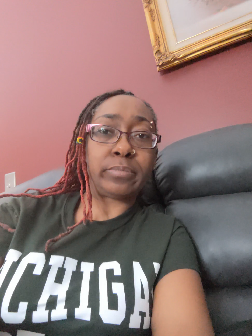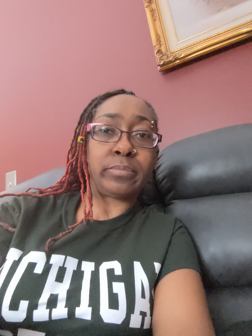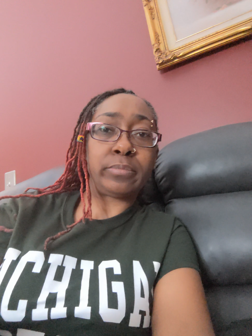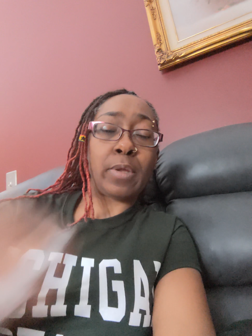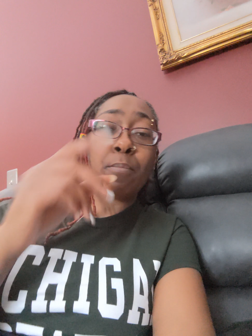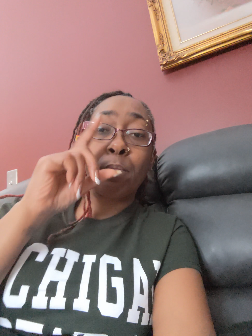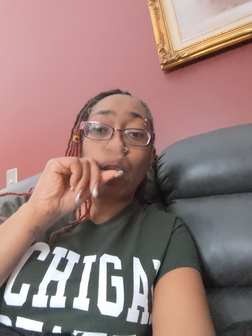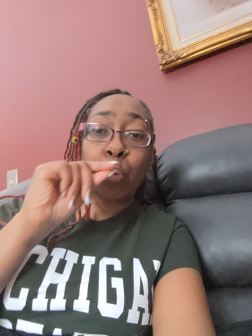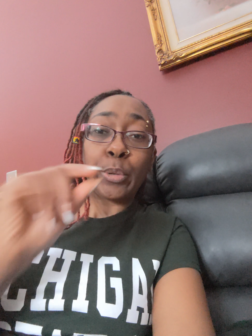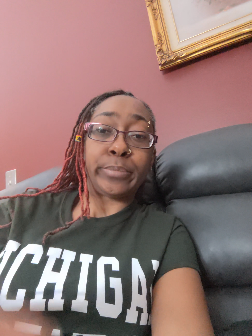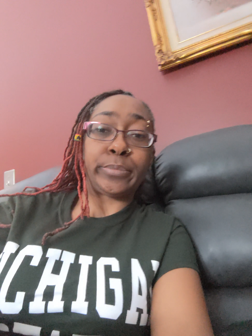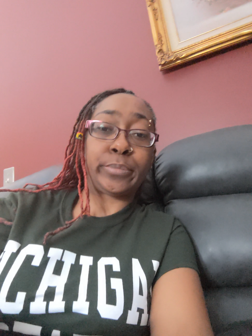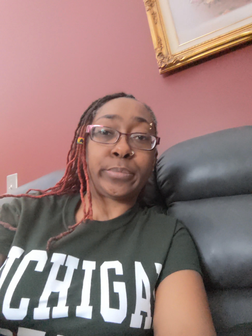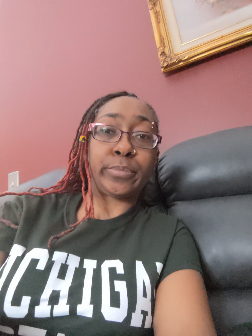bird